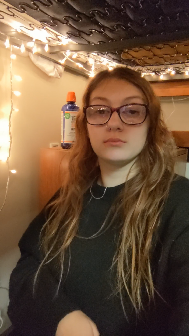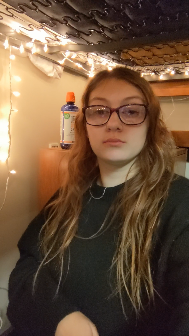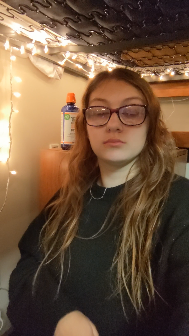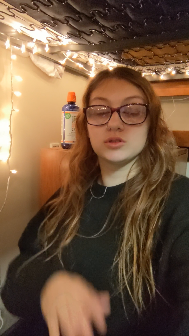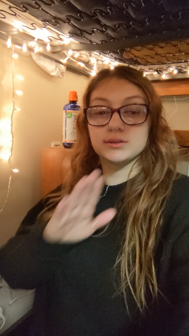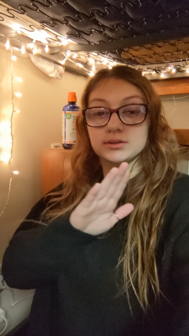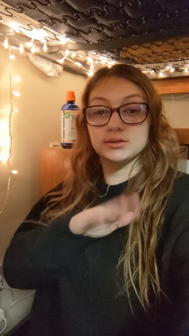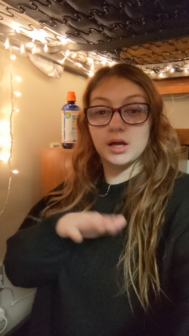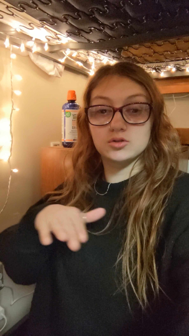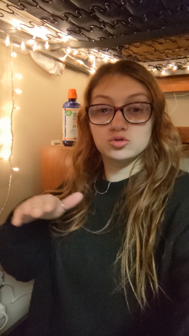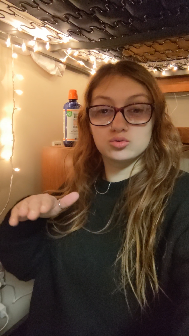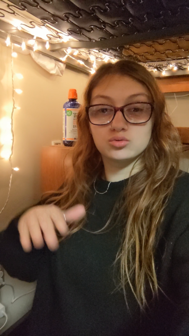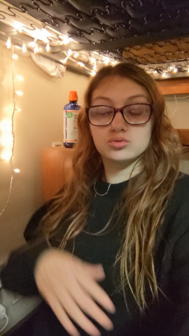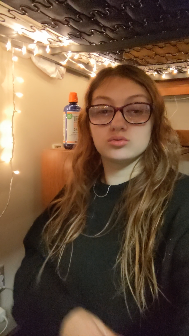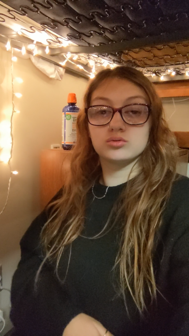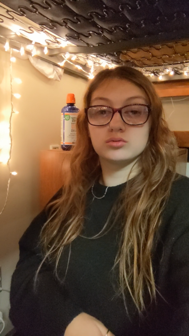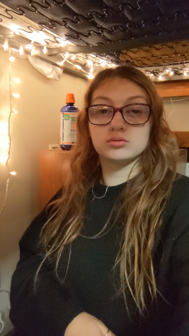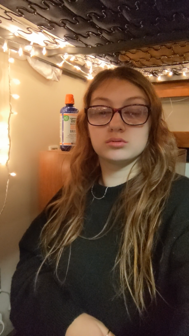children